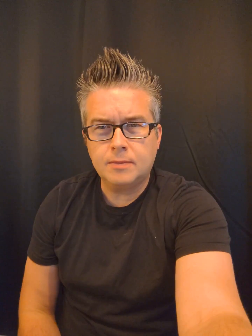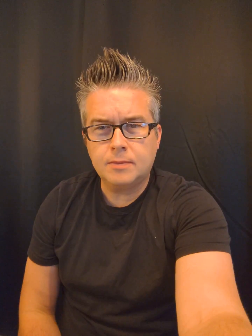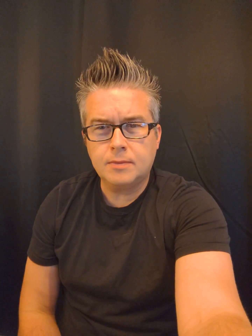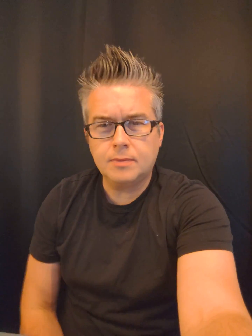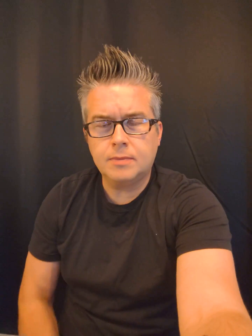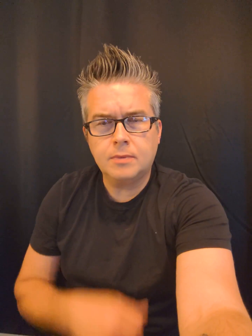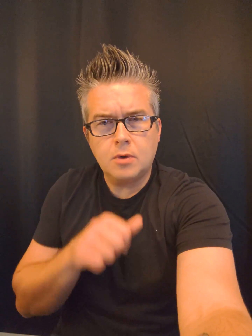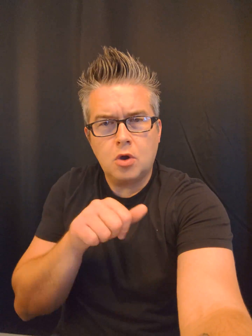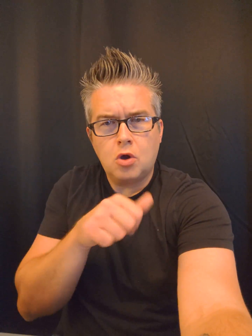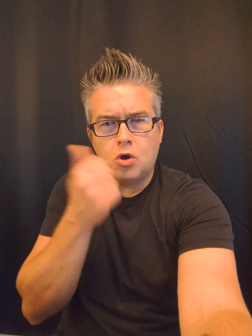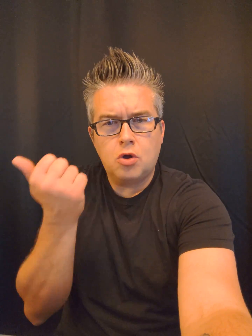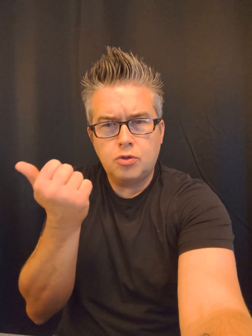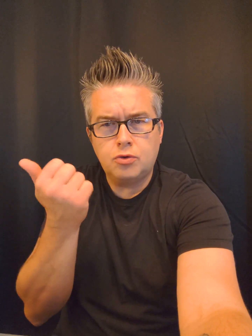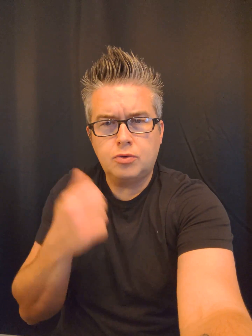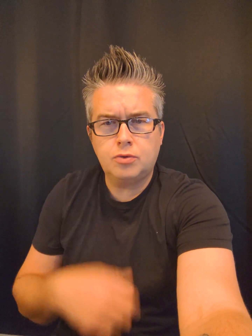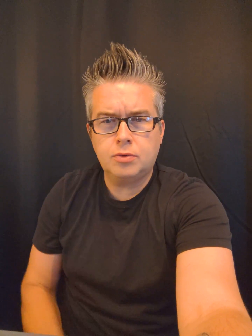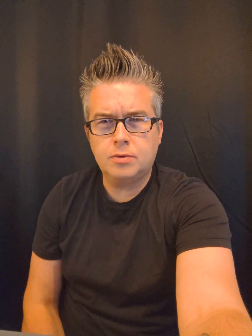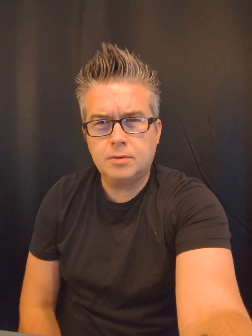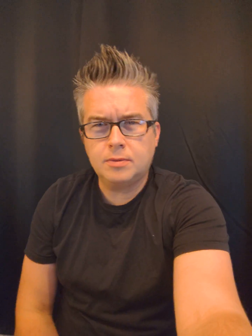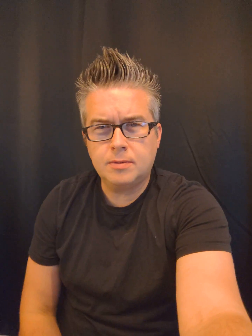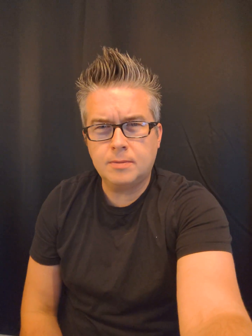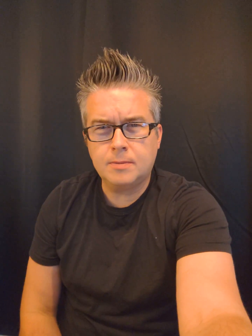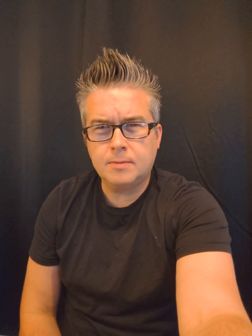other